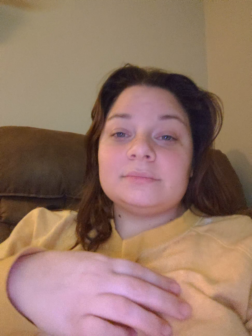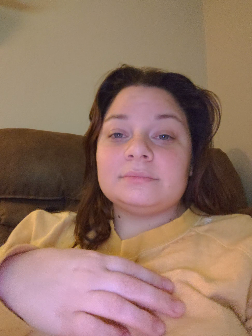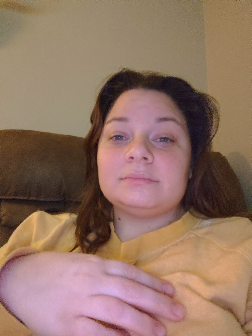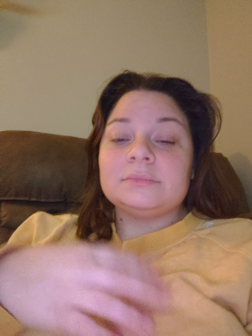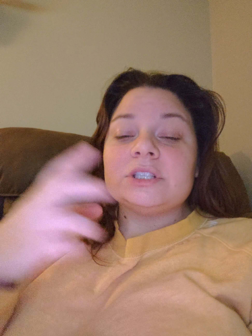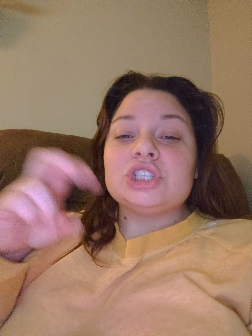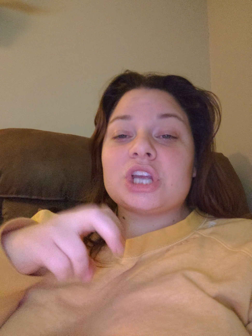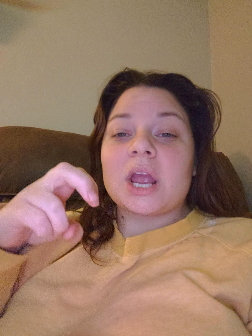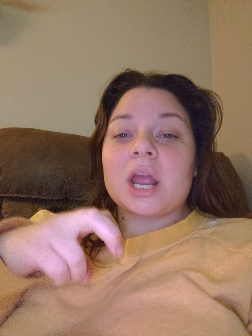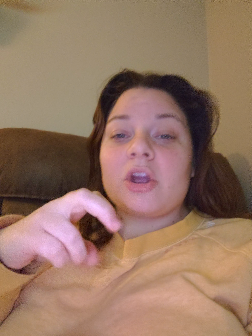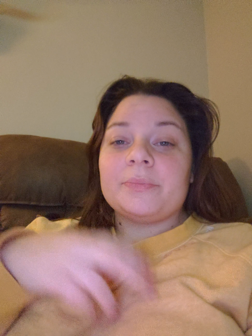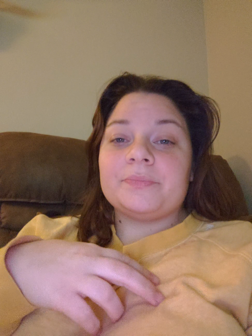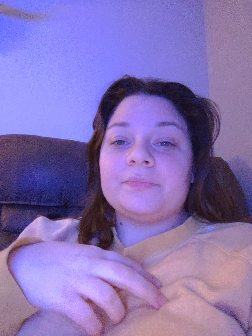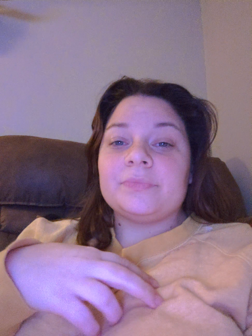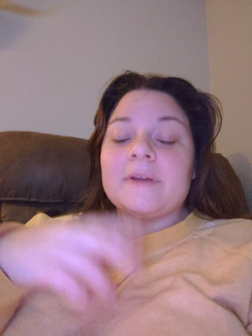chair